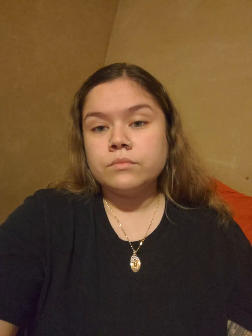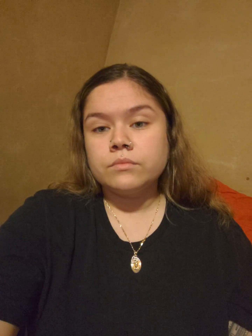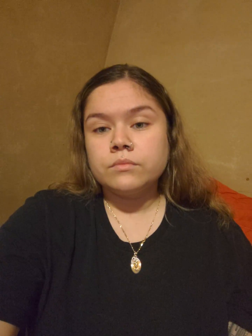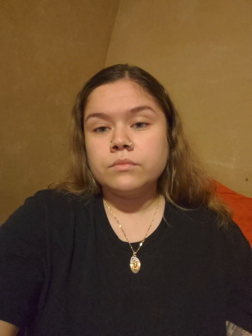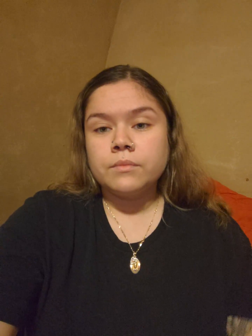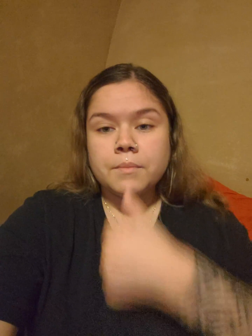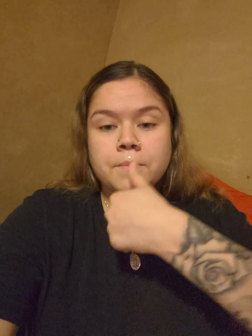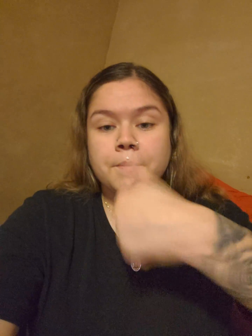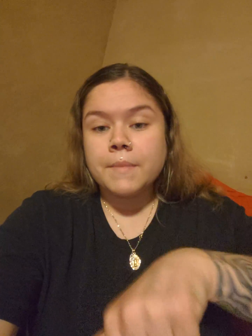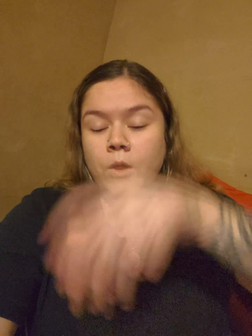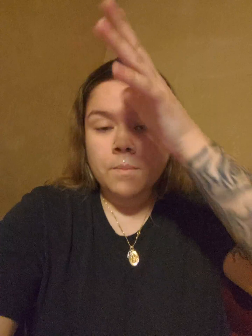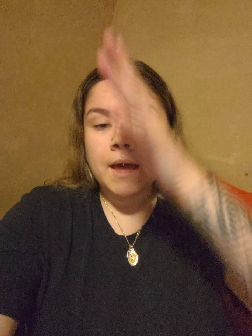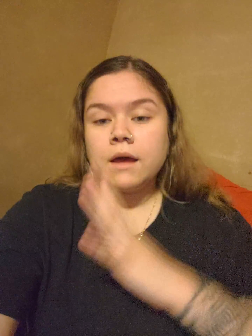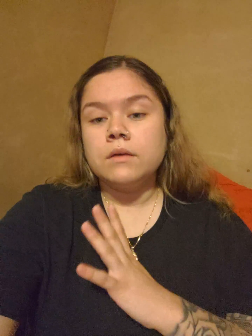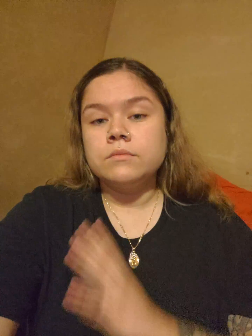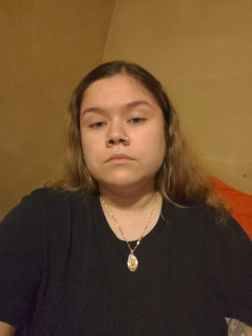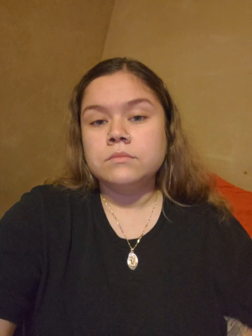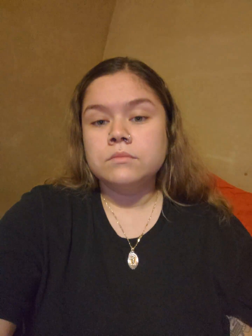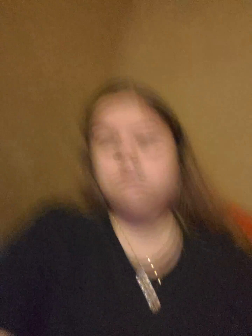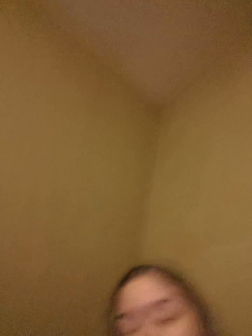mailman